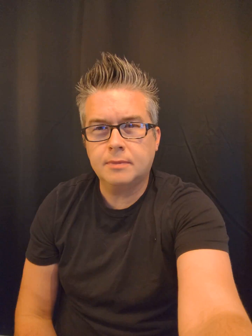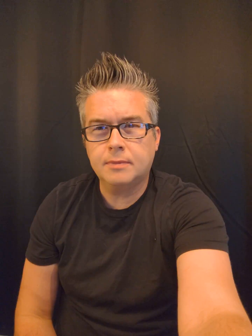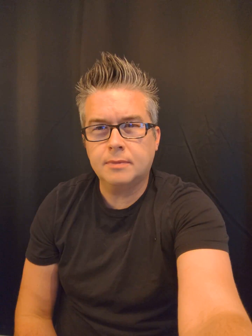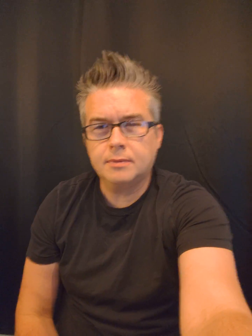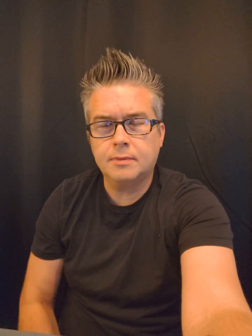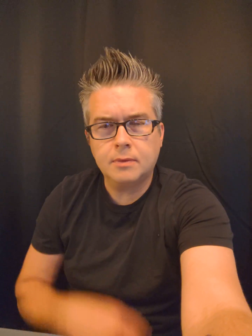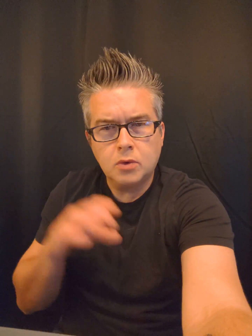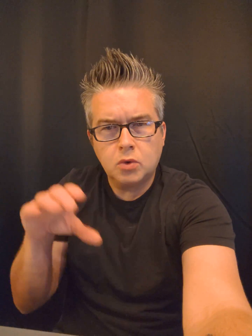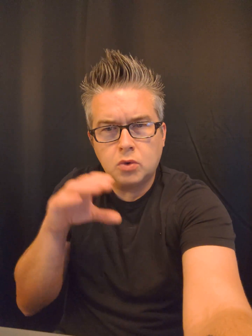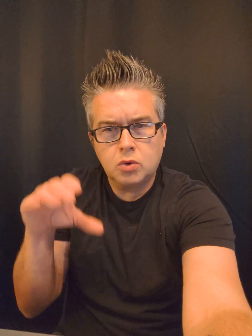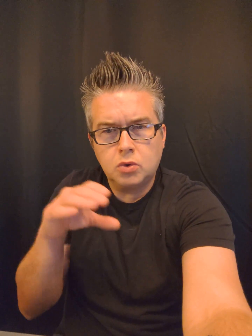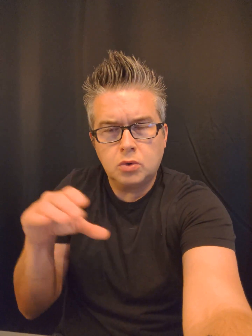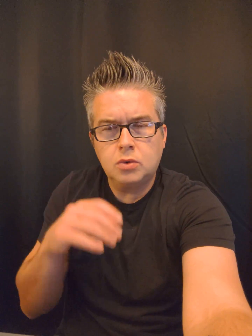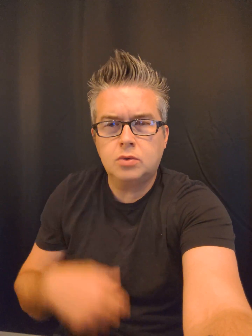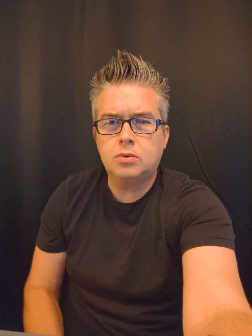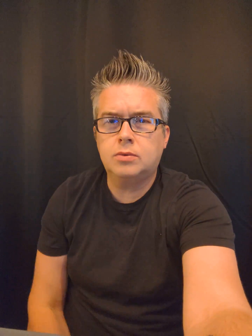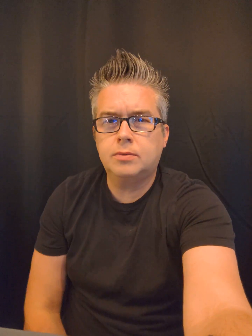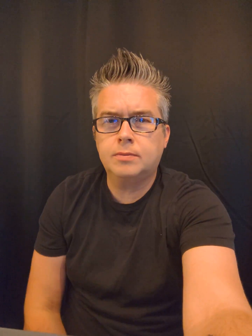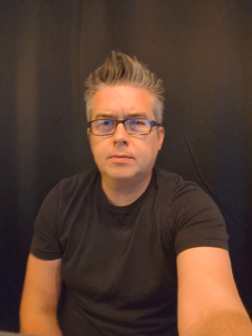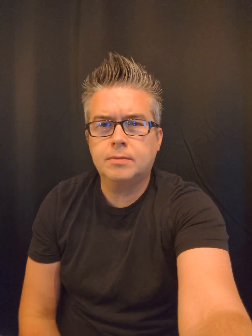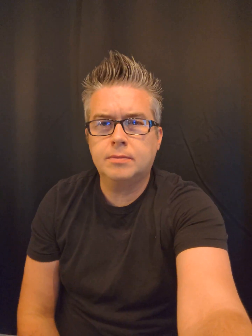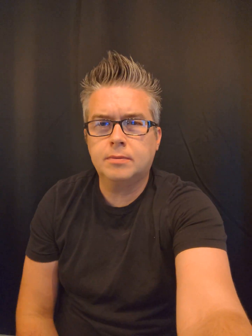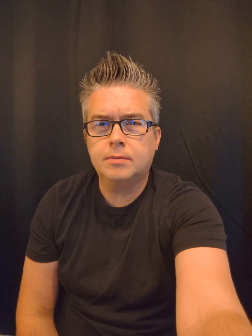does